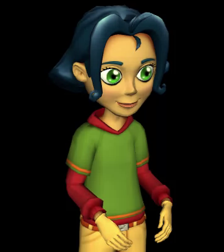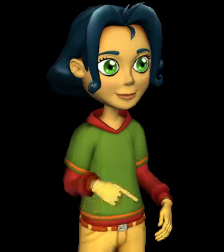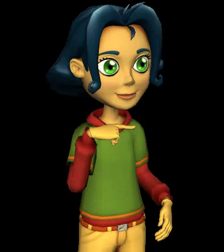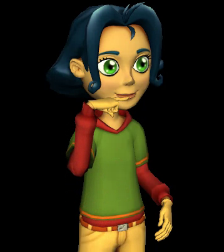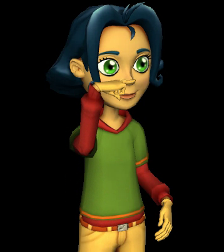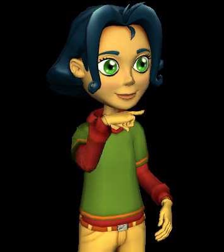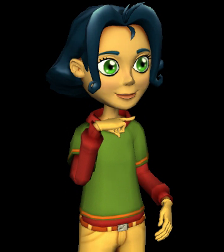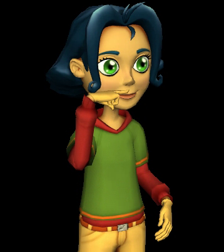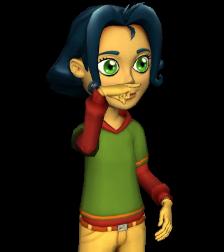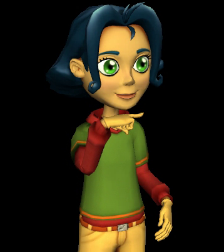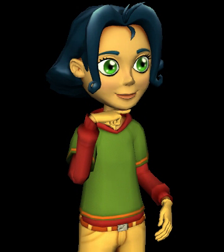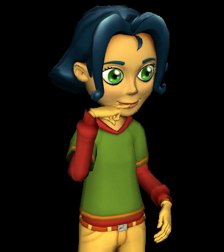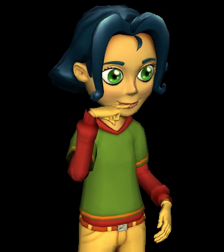يتحدث